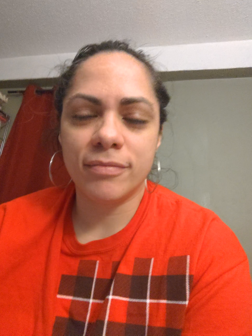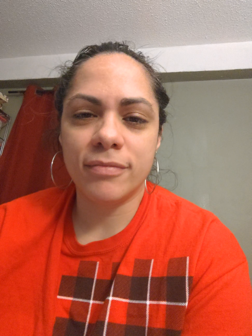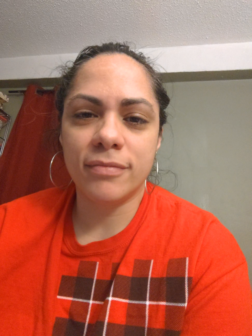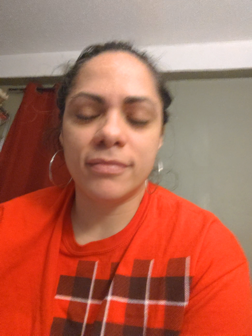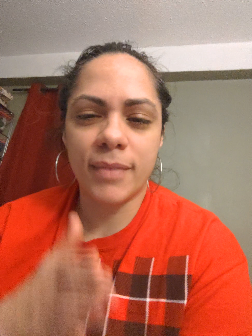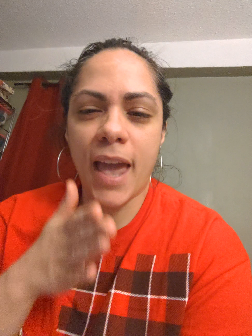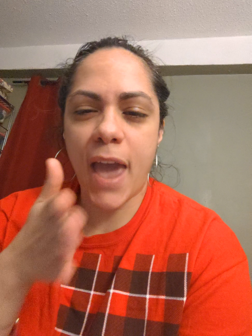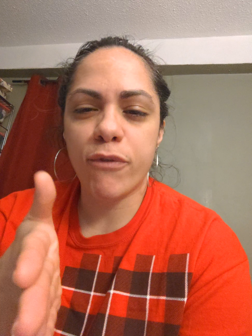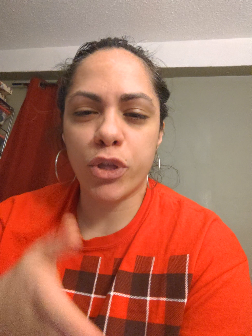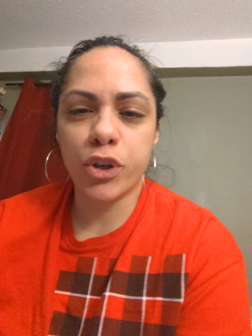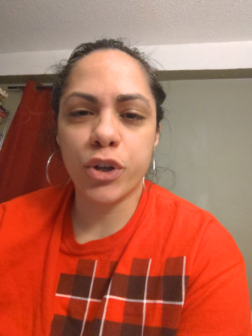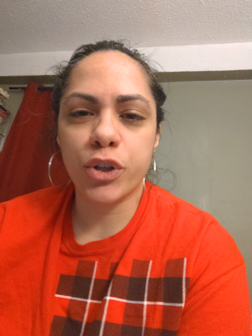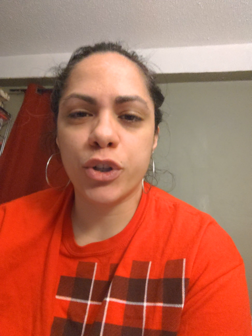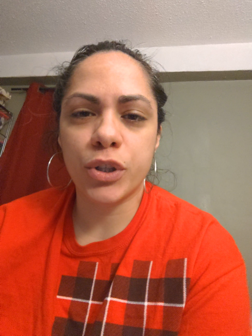after